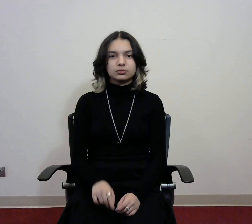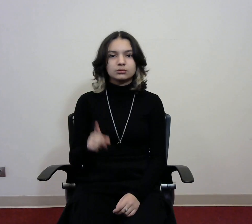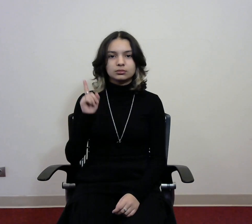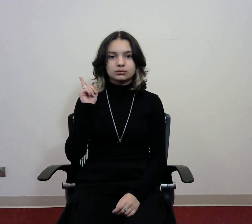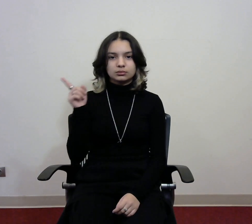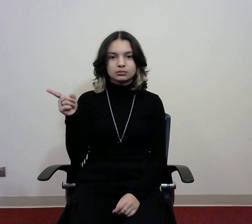O